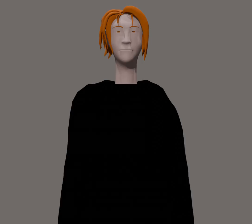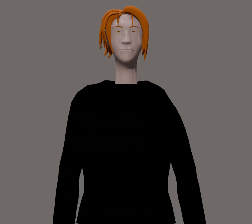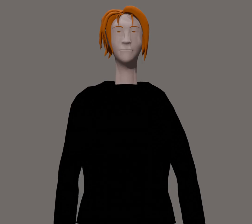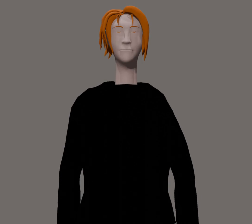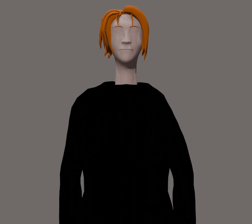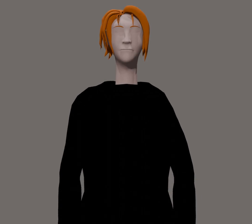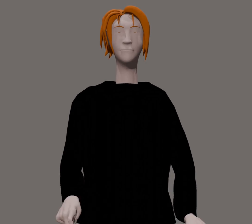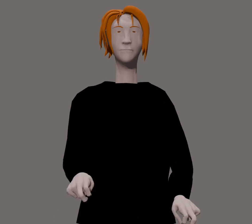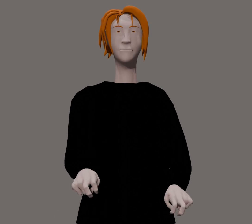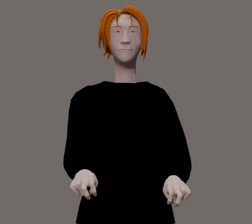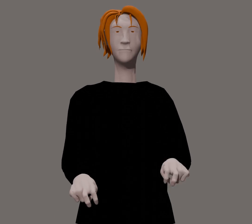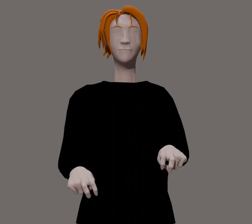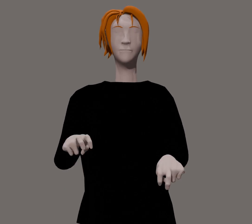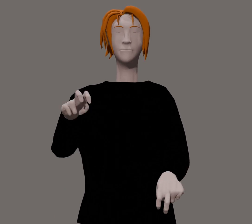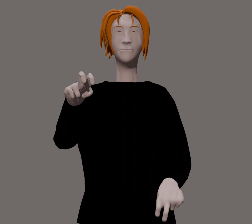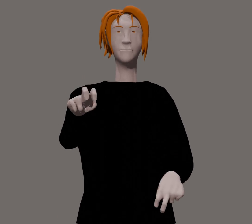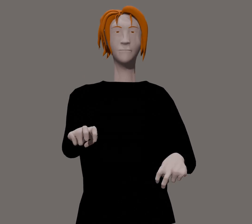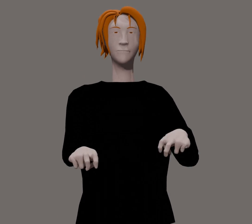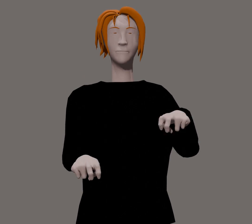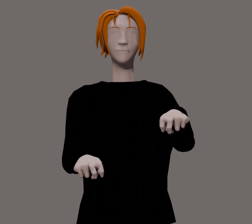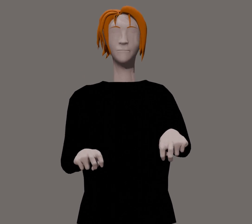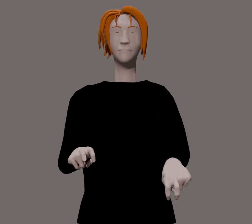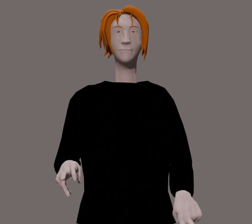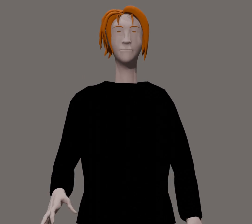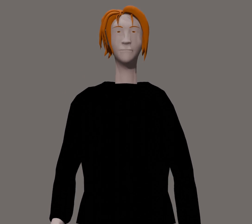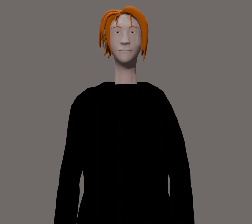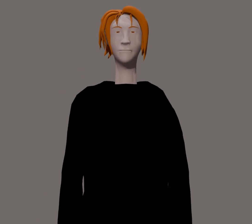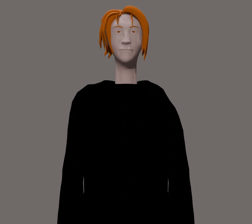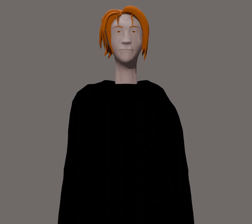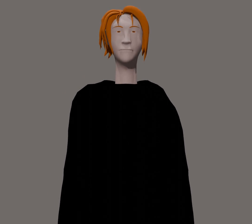Carnival